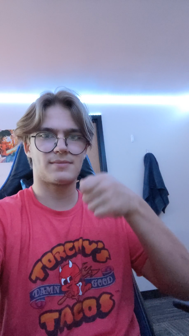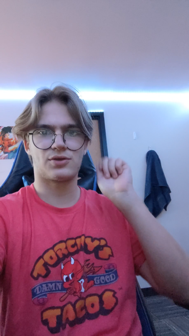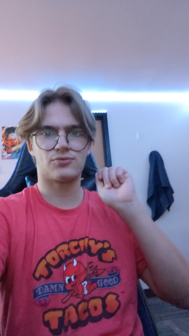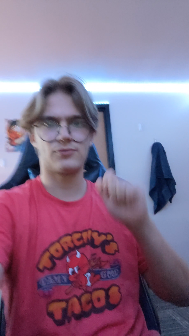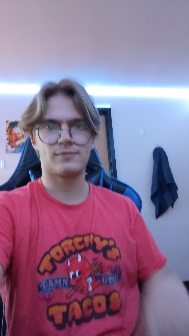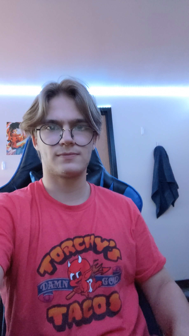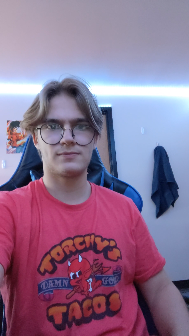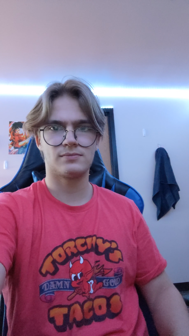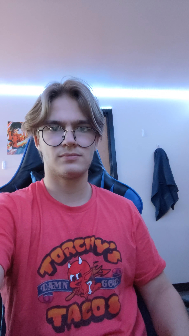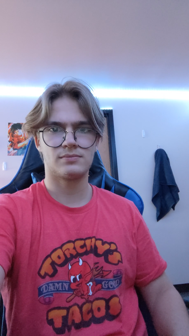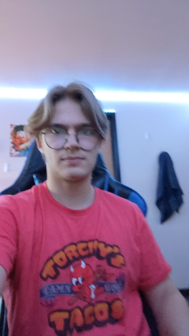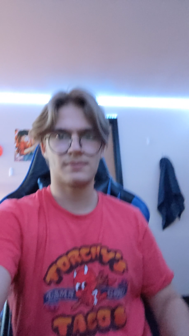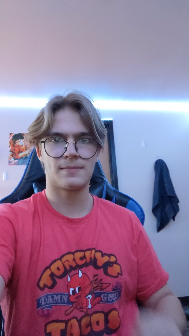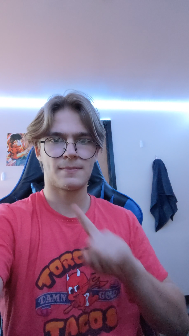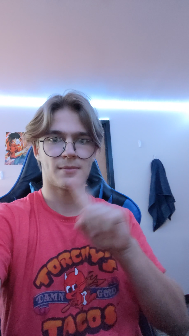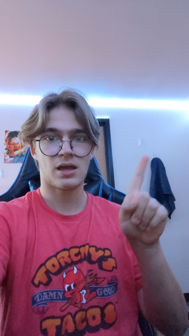but